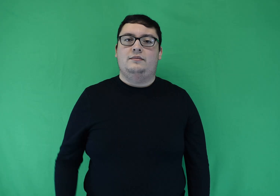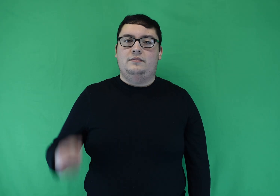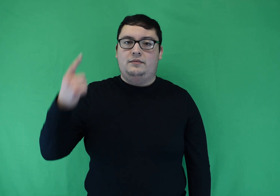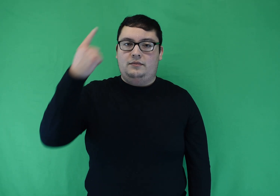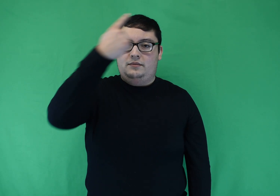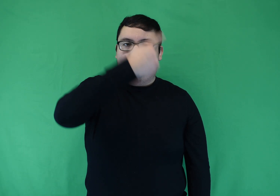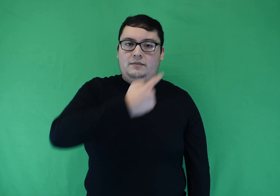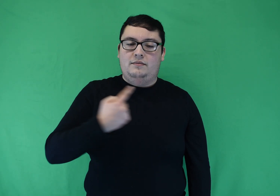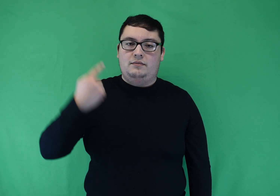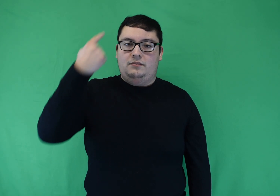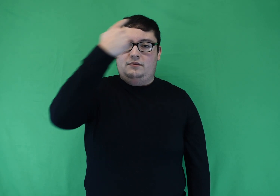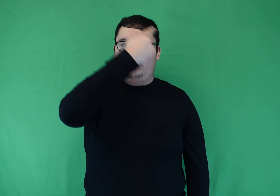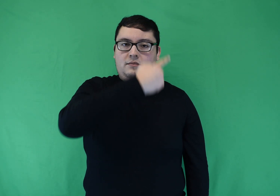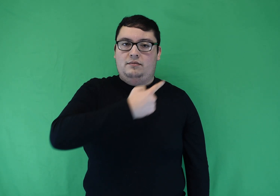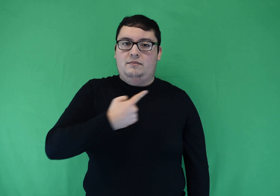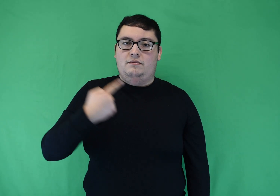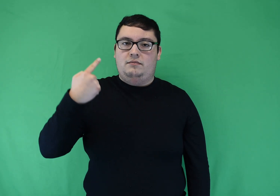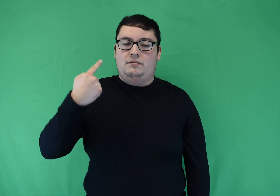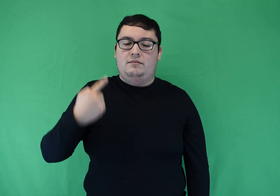rostro